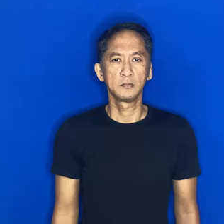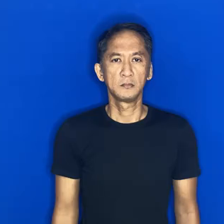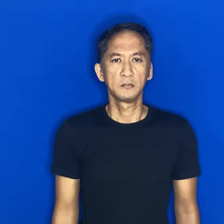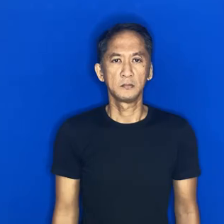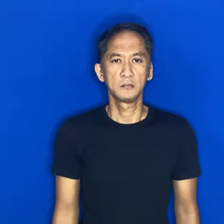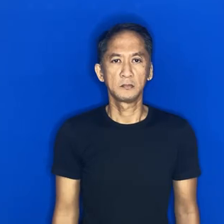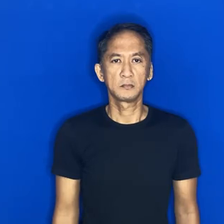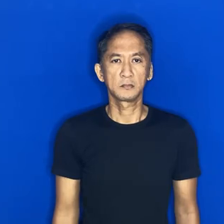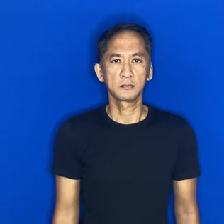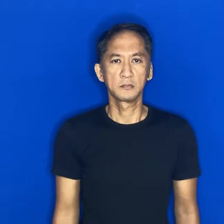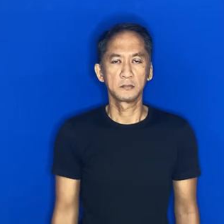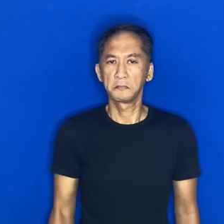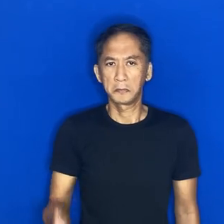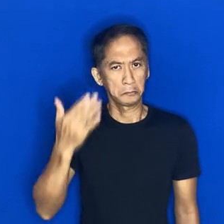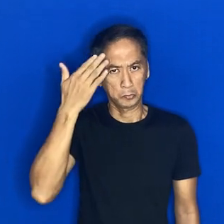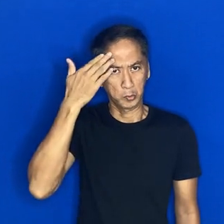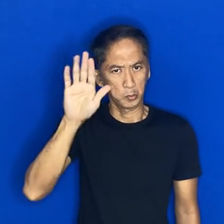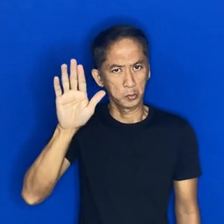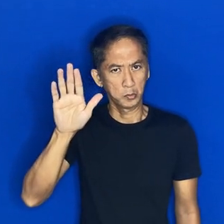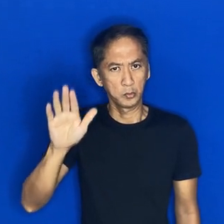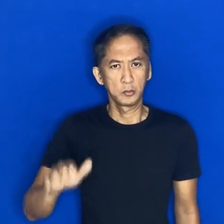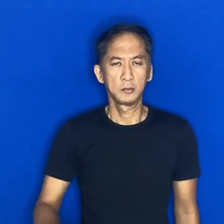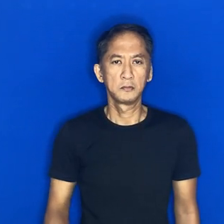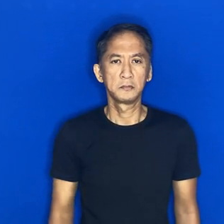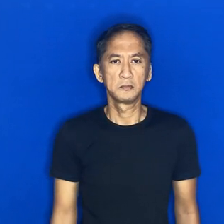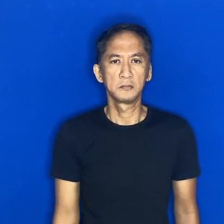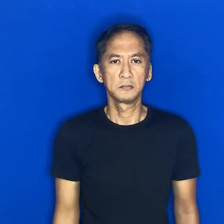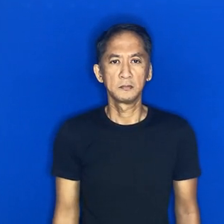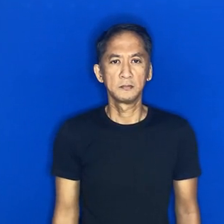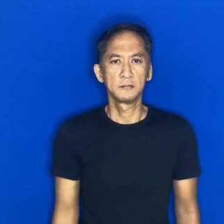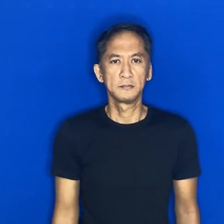don’t know